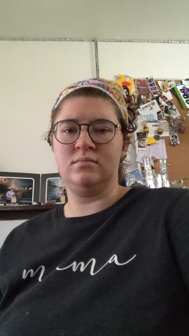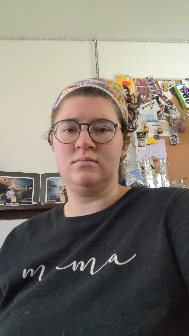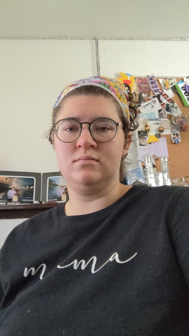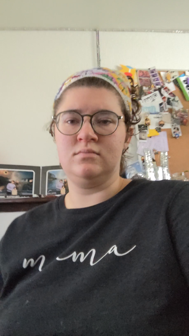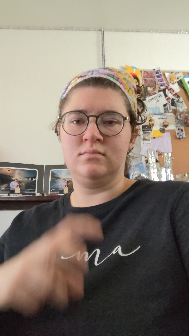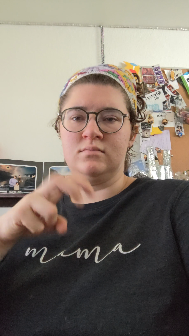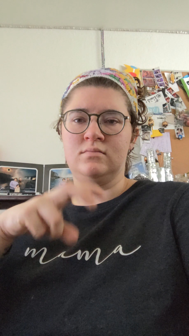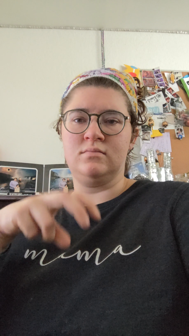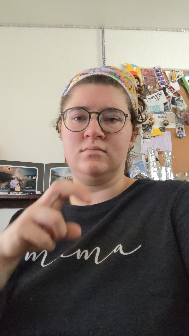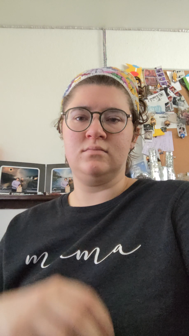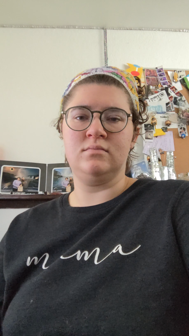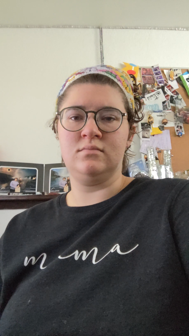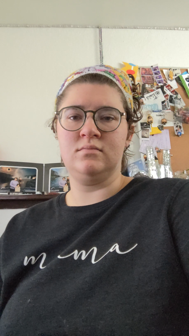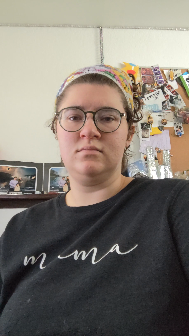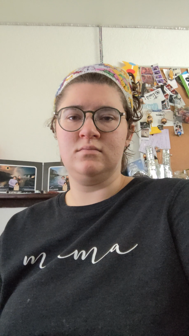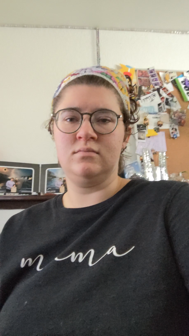potato